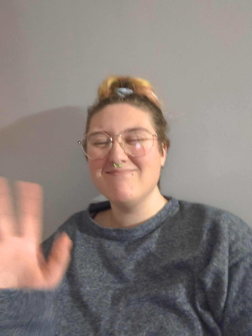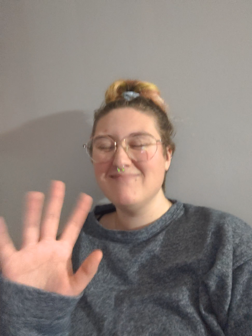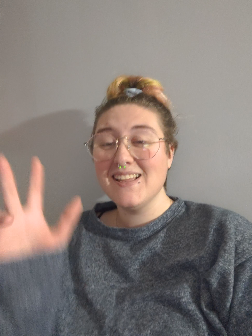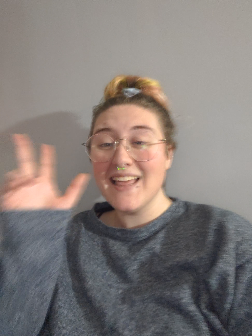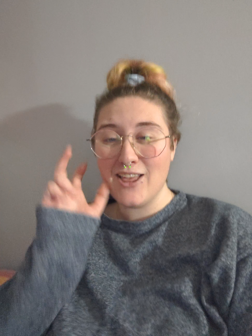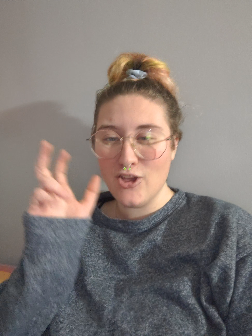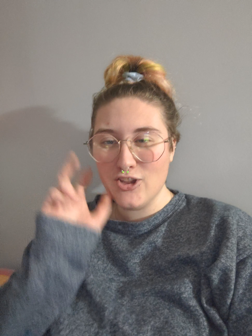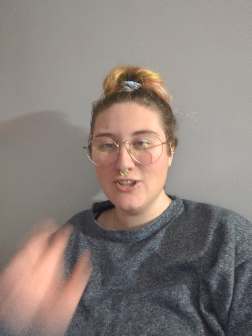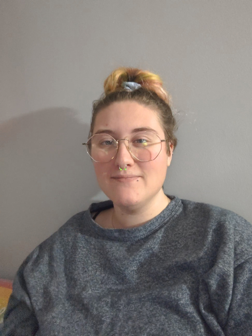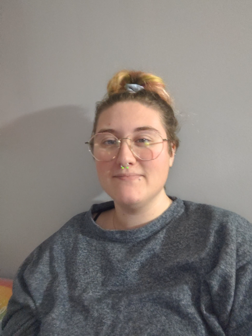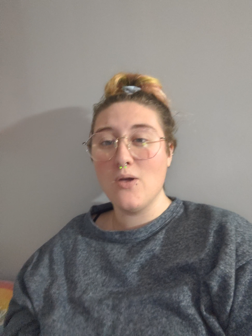hear